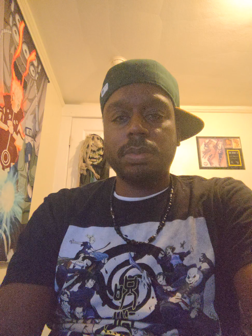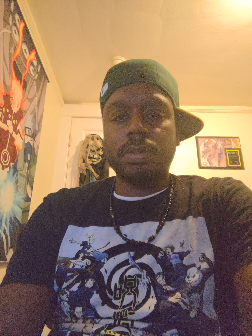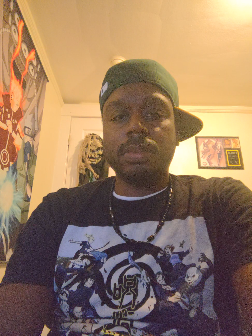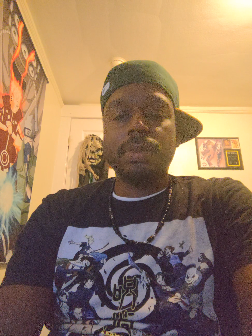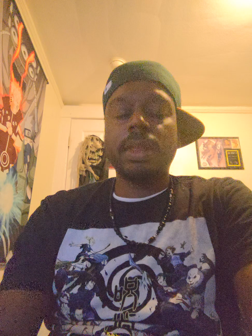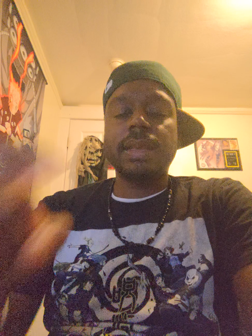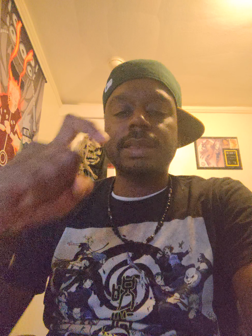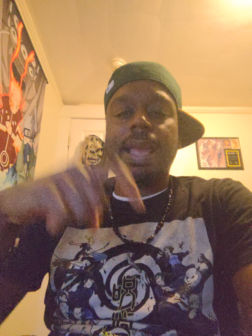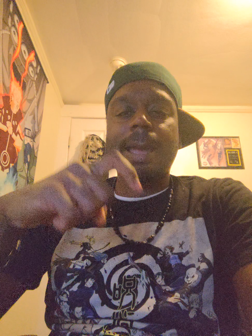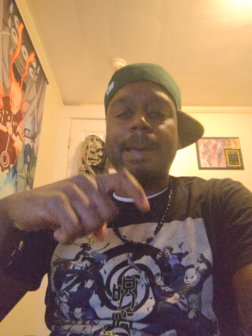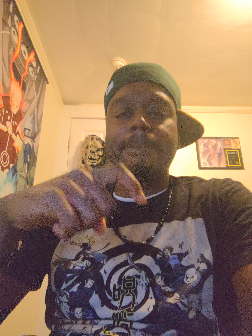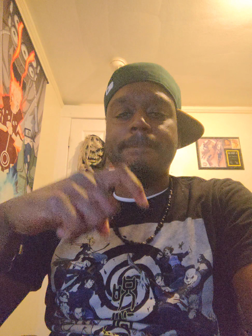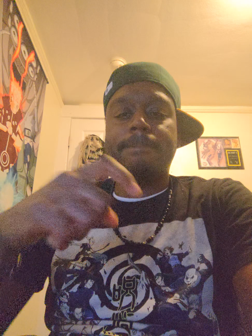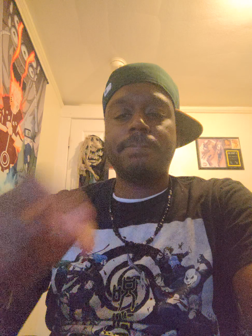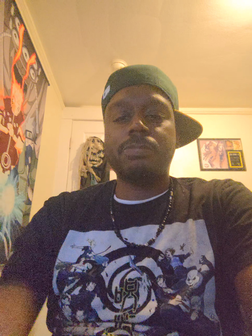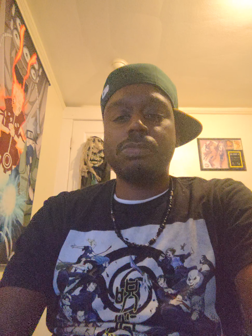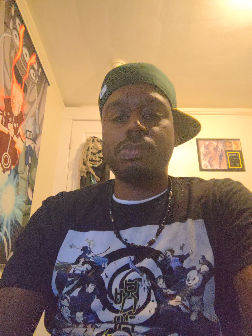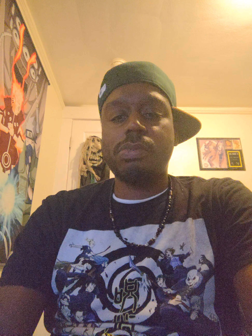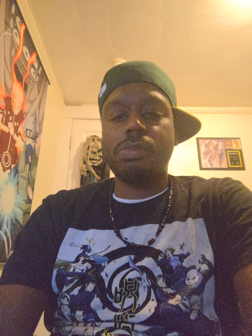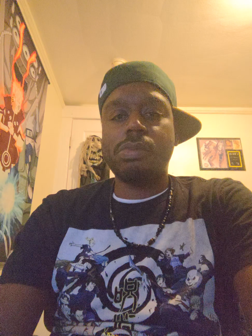time